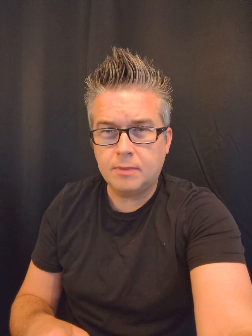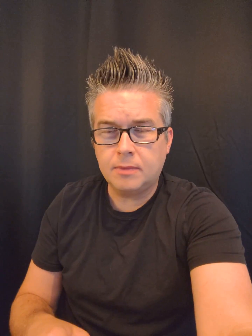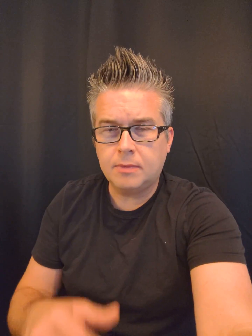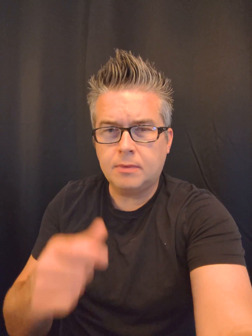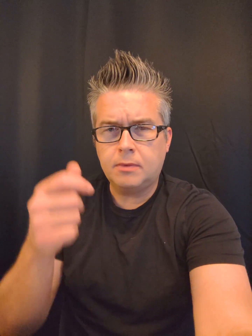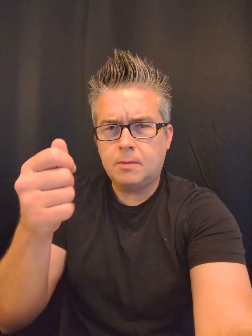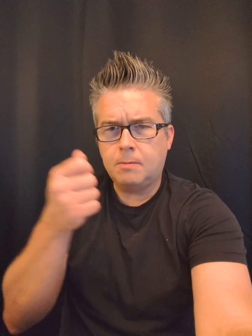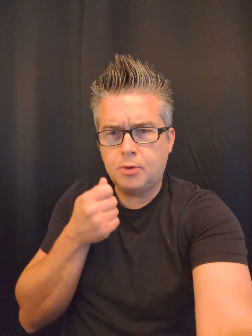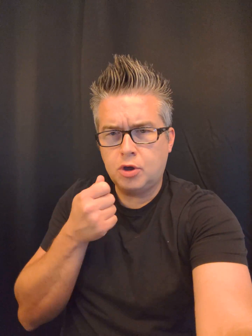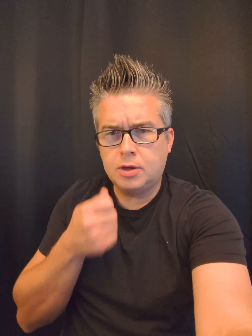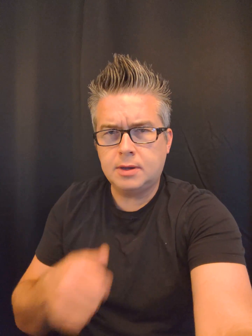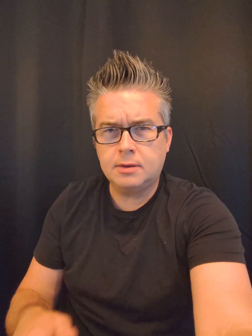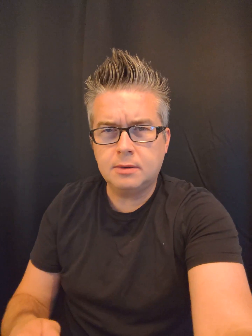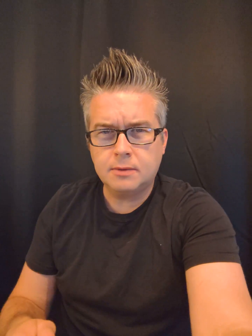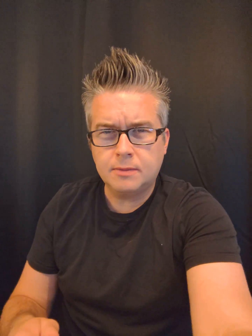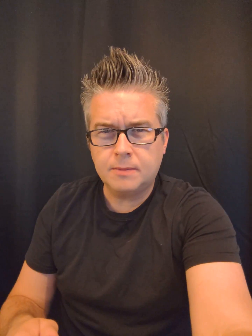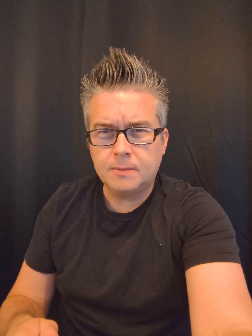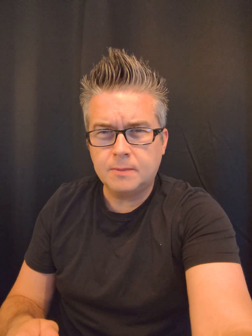pull